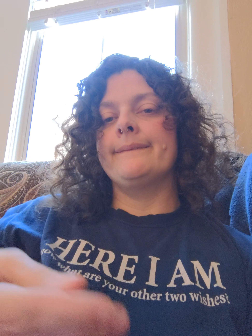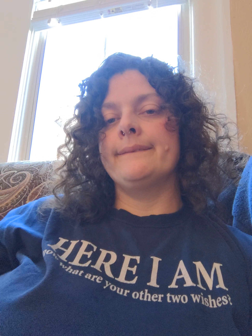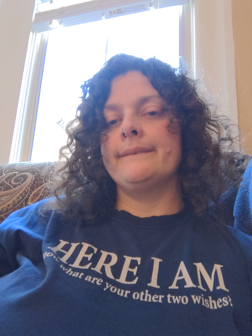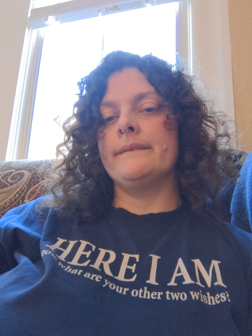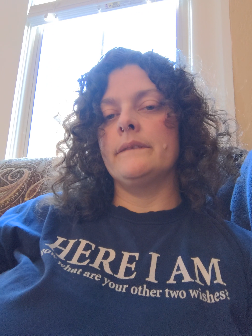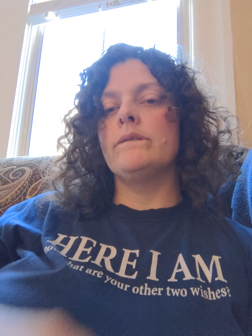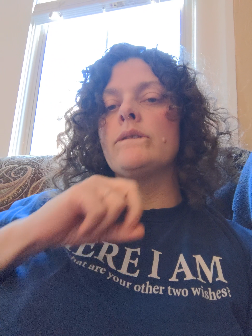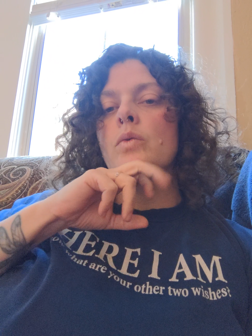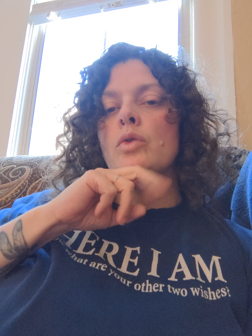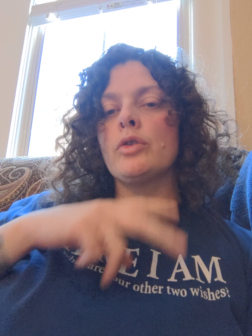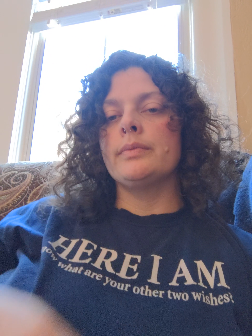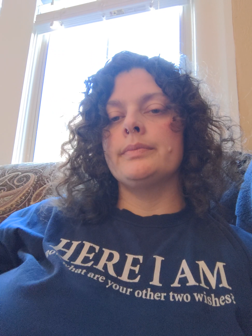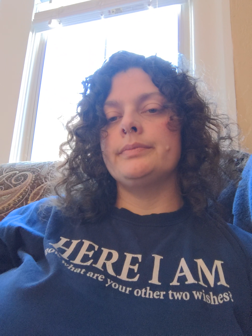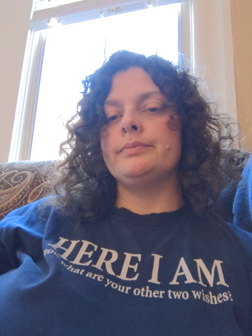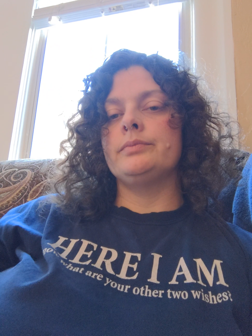frog